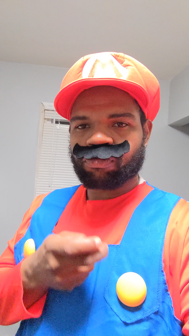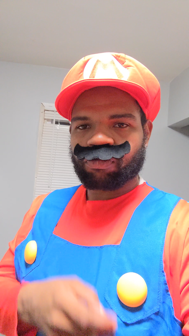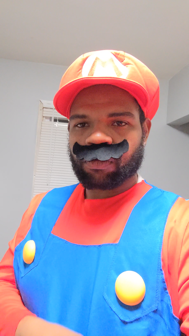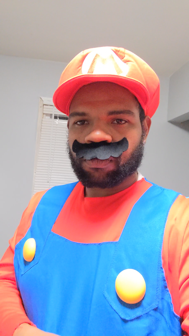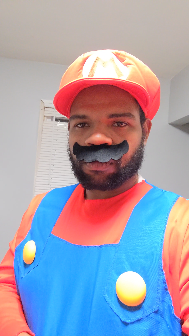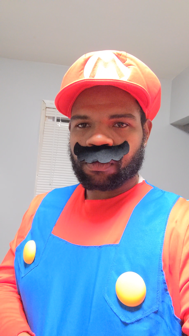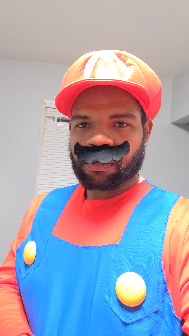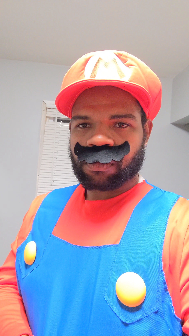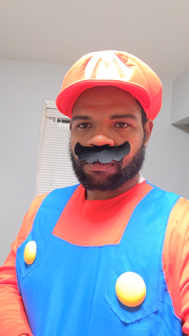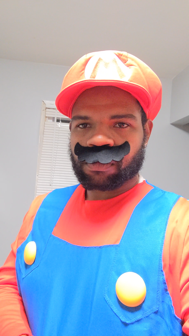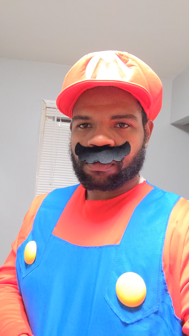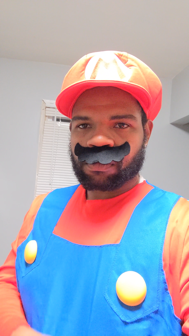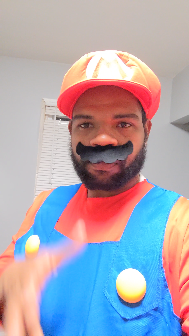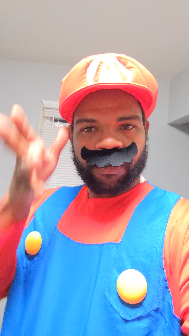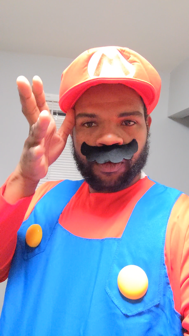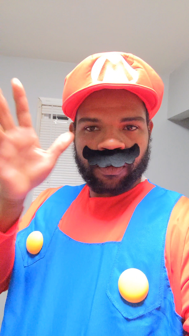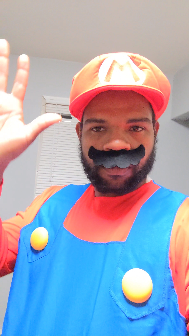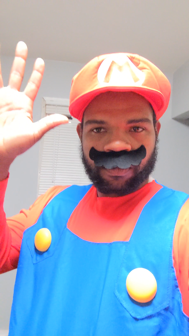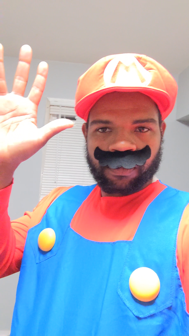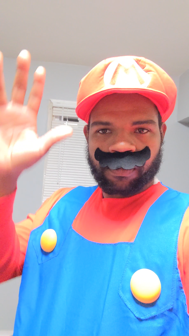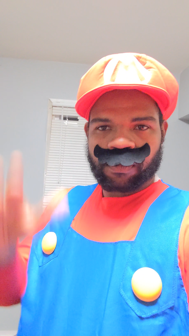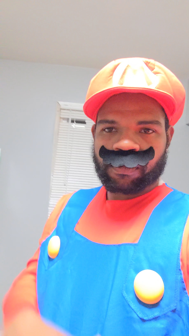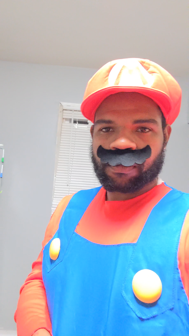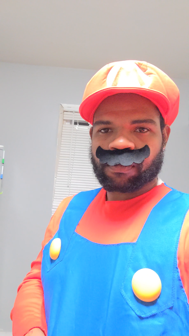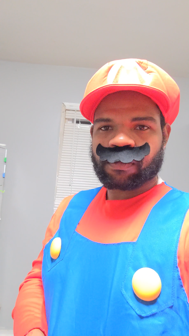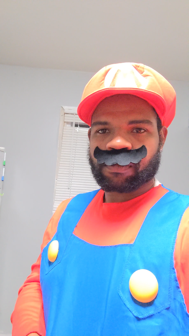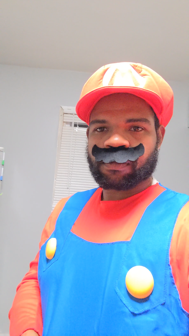moose